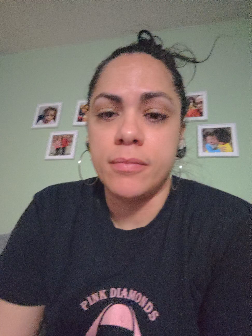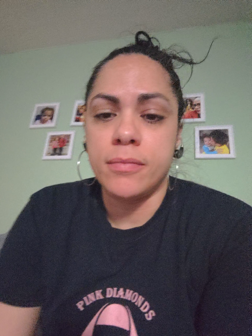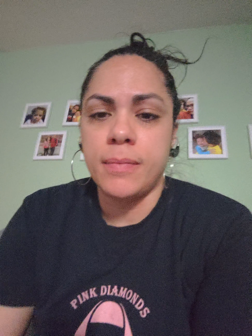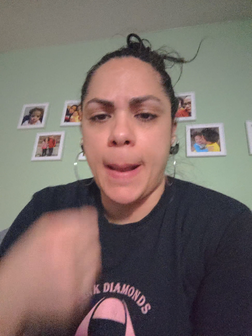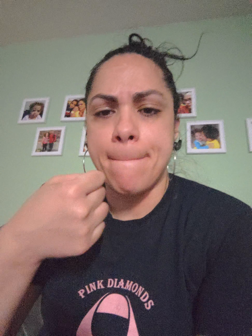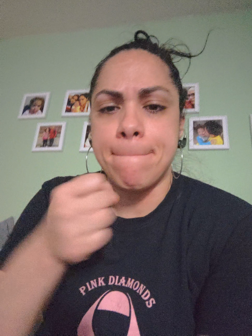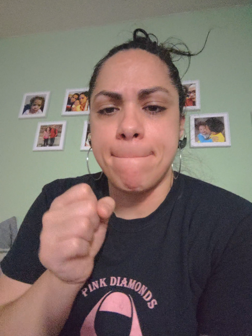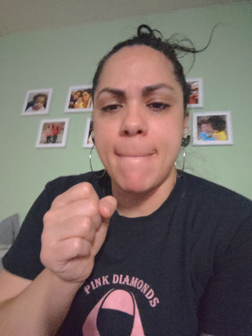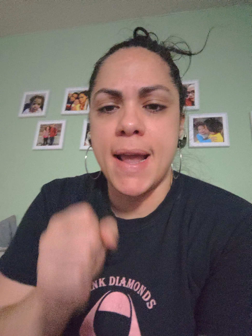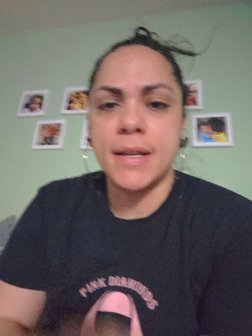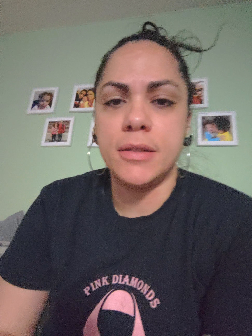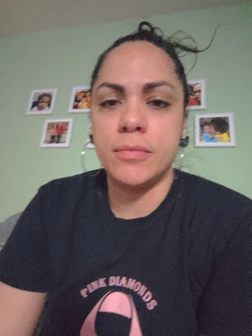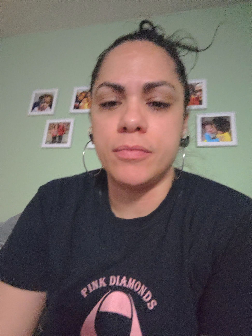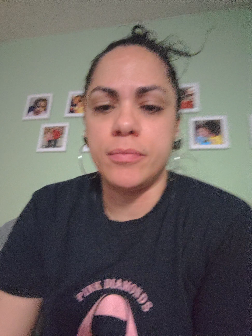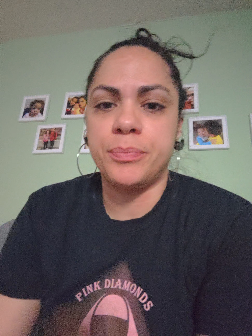make